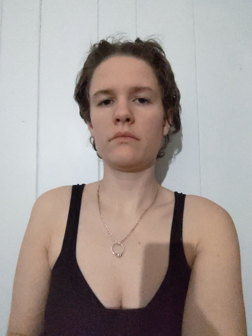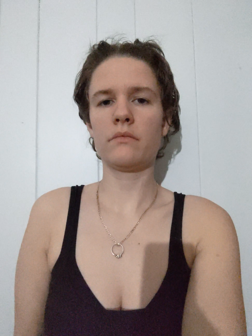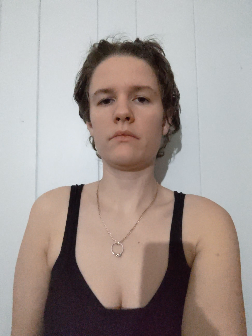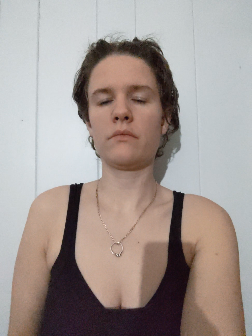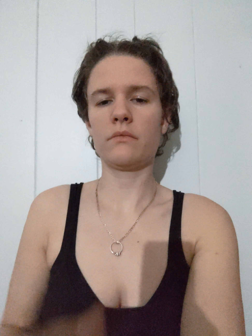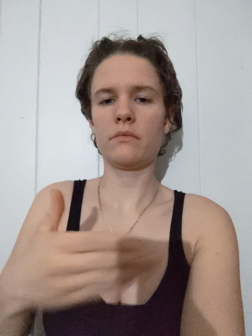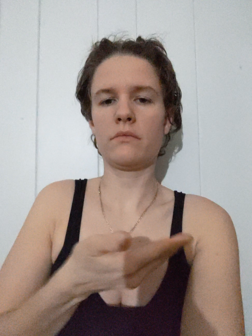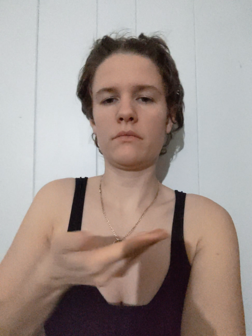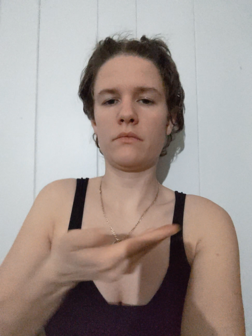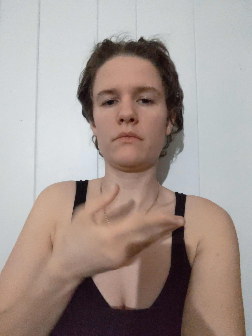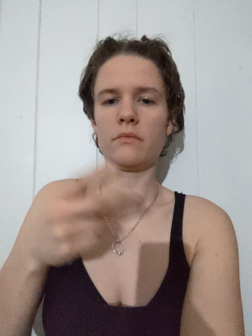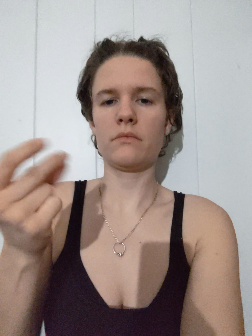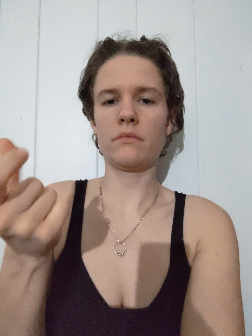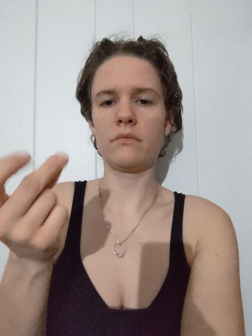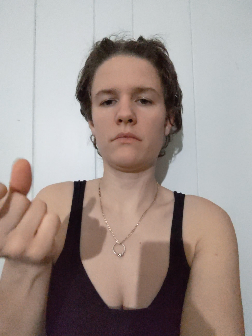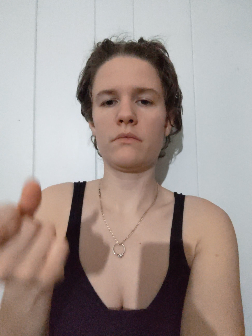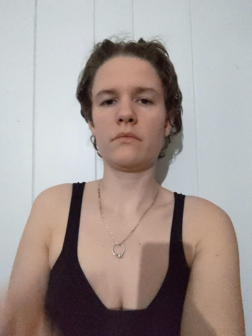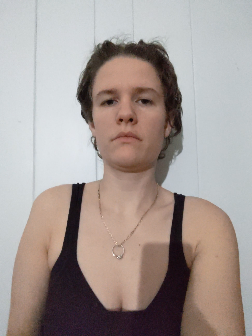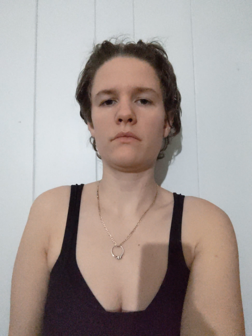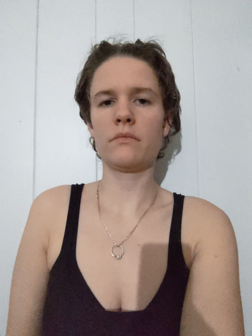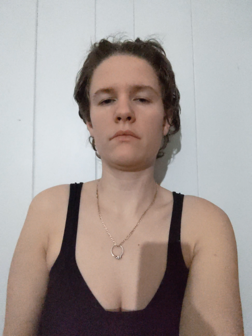puppy